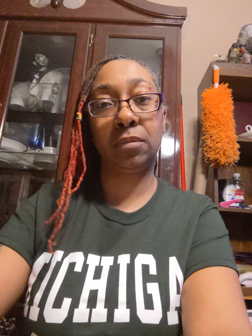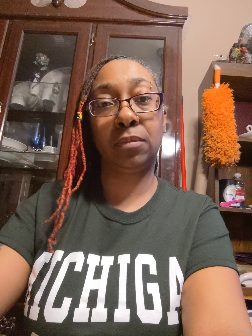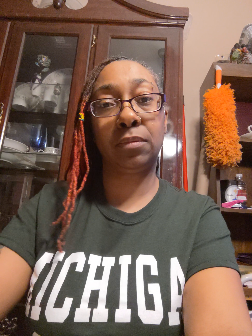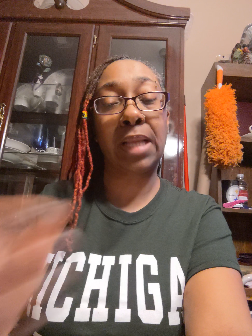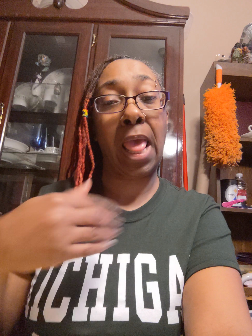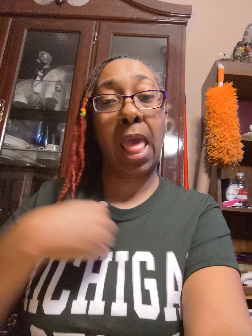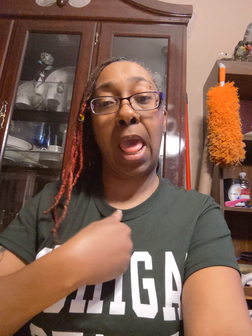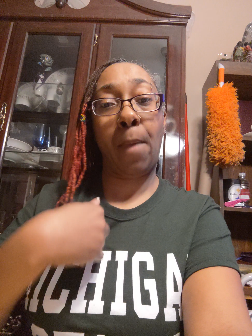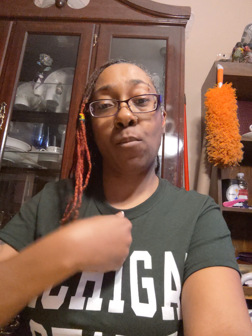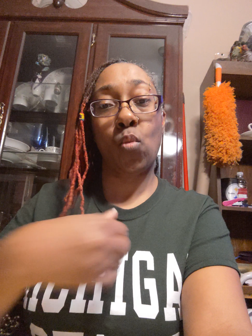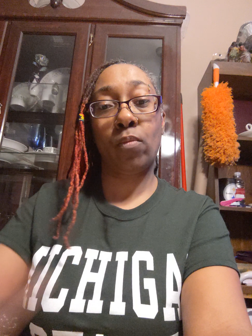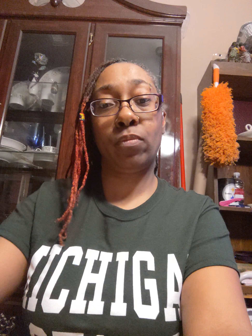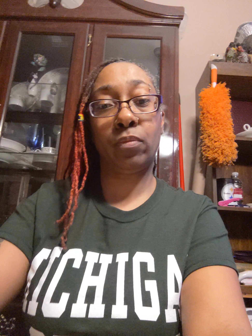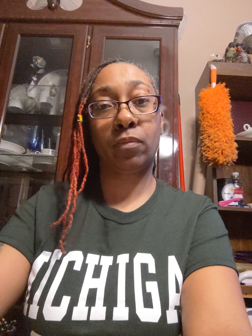animal